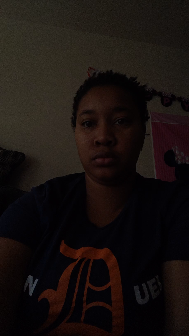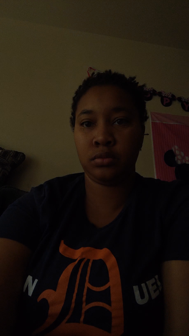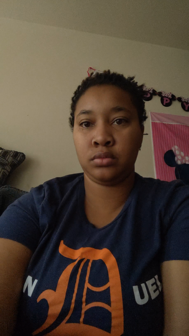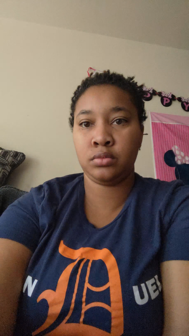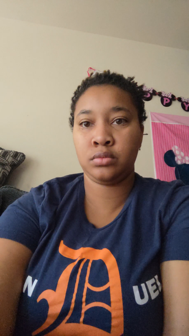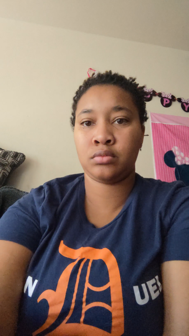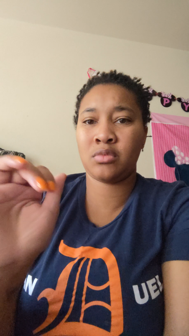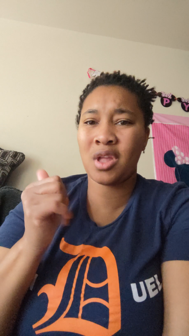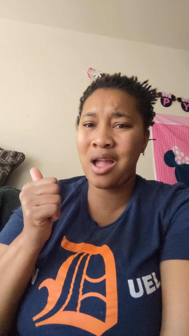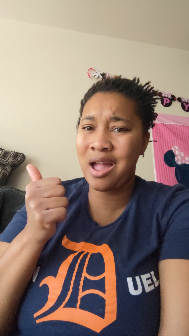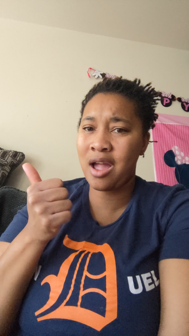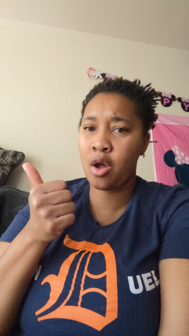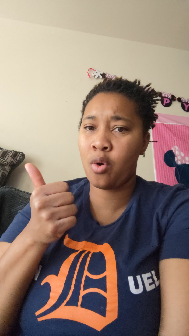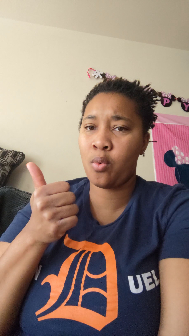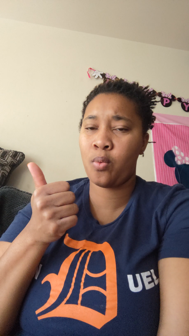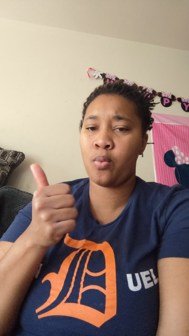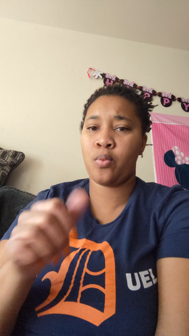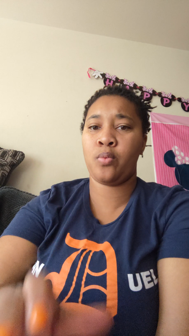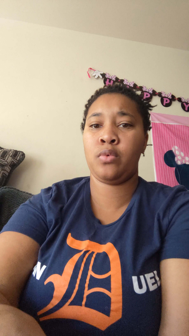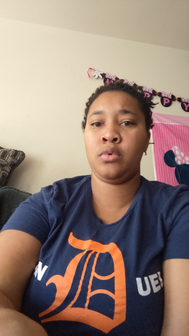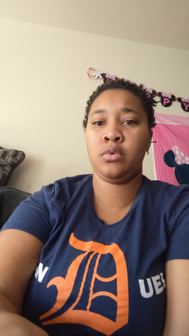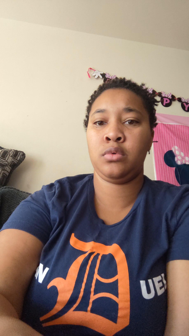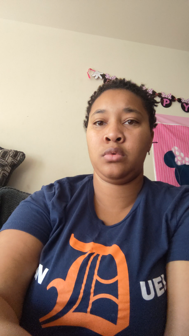how